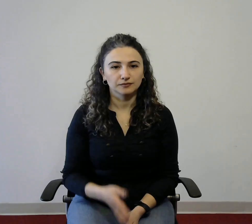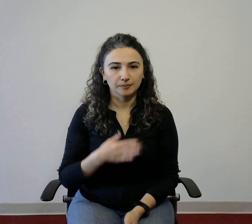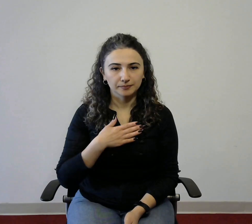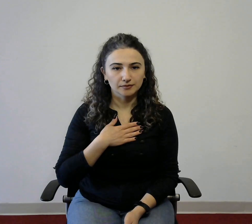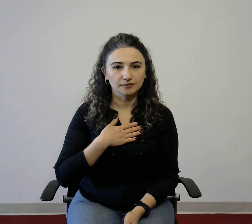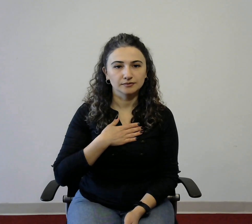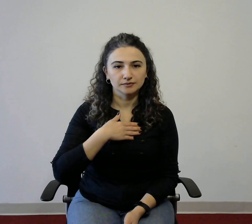mən